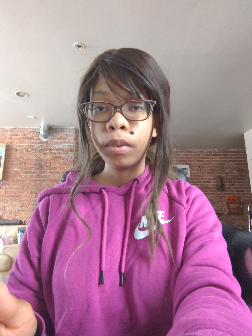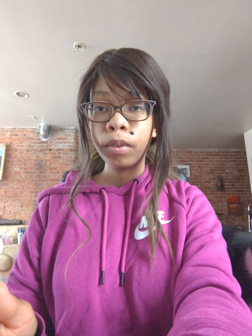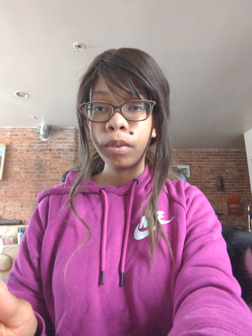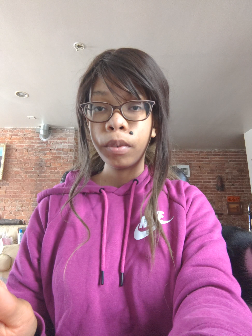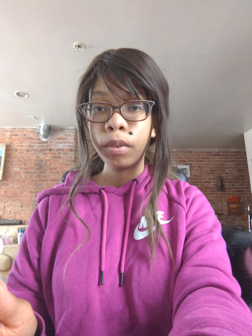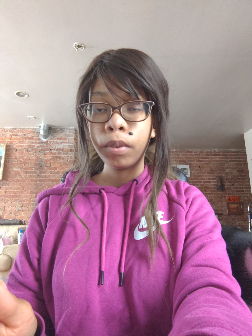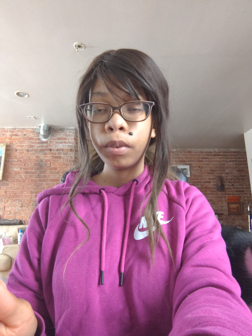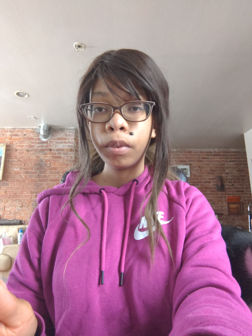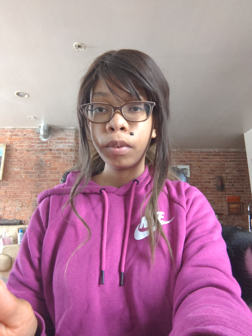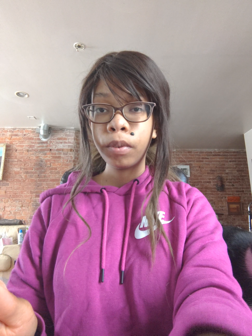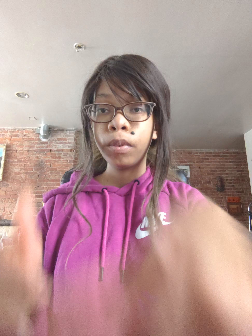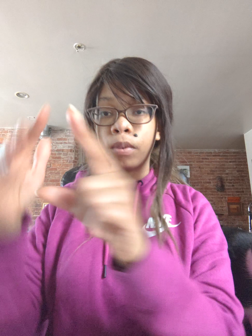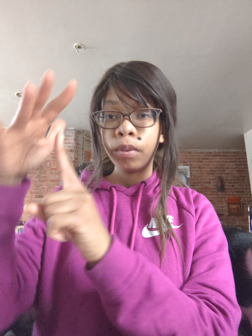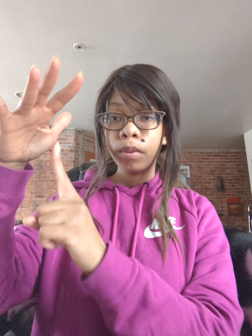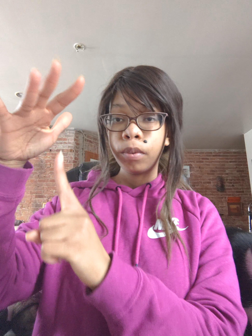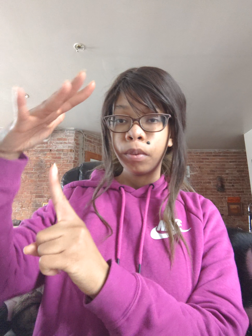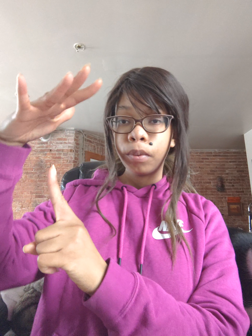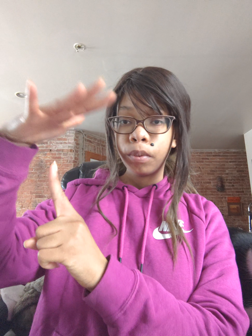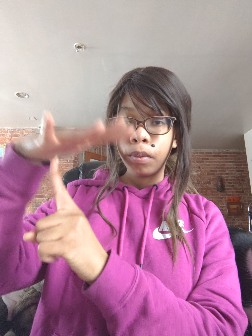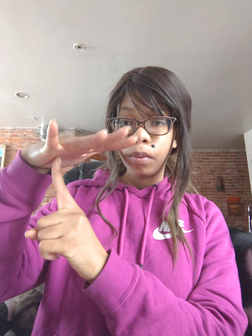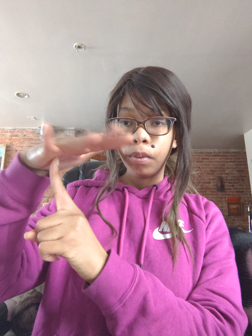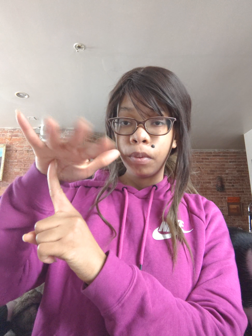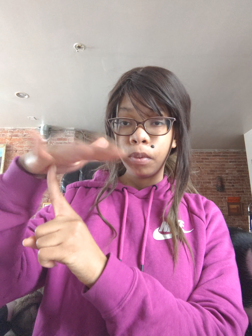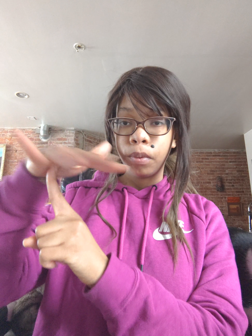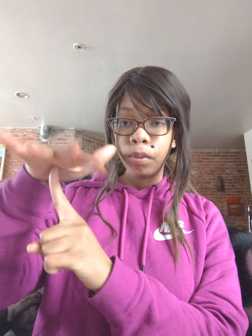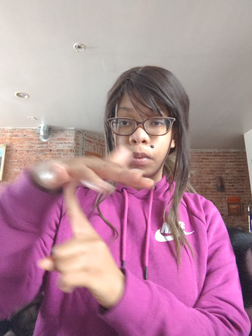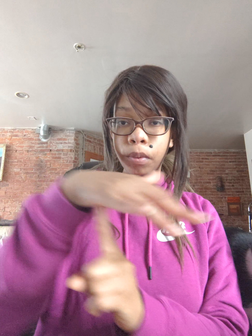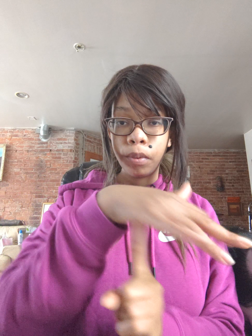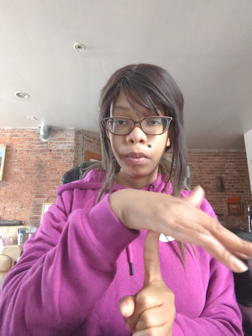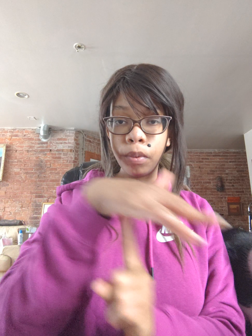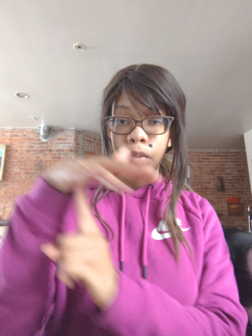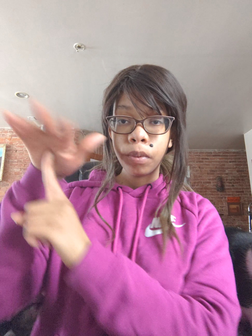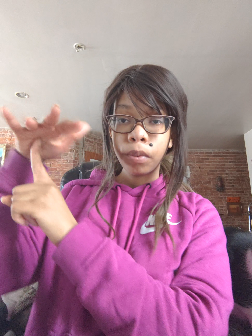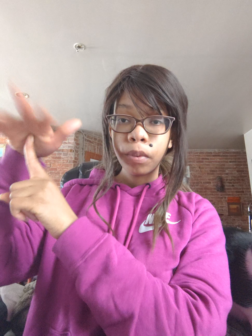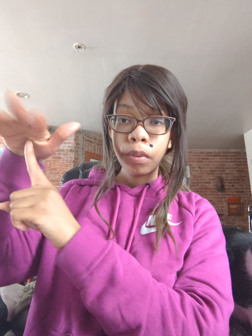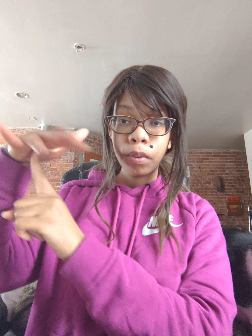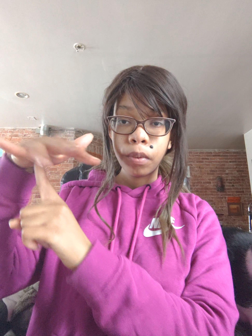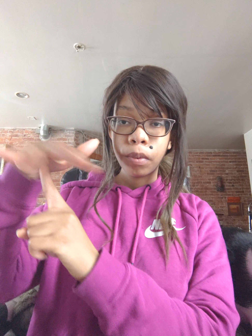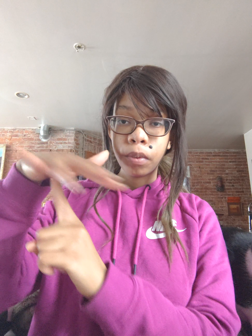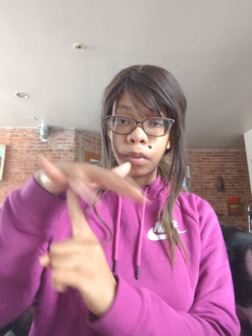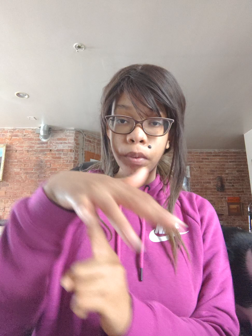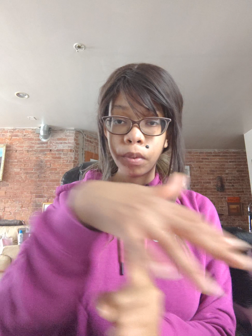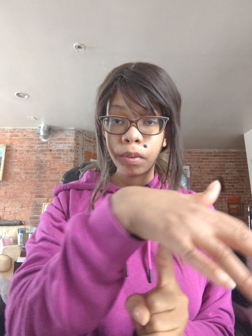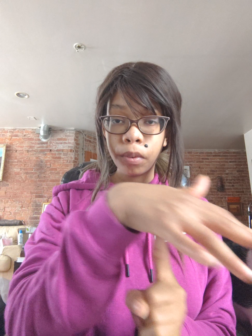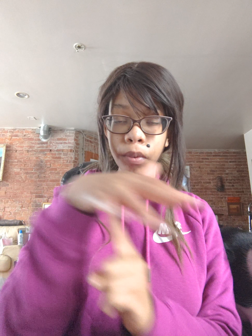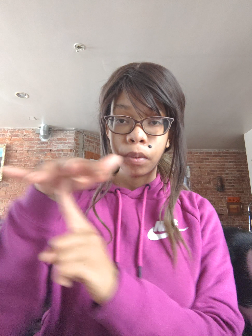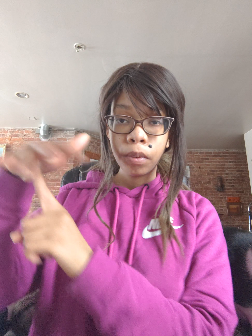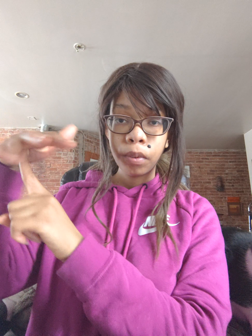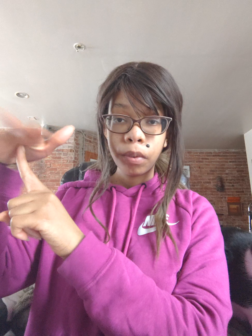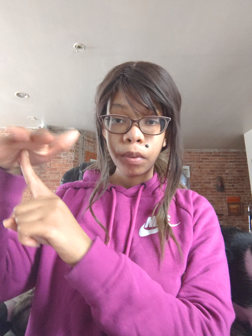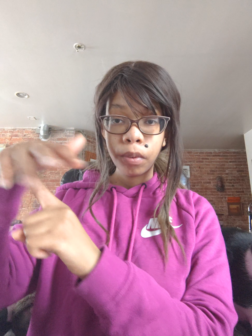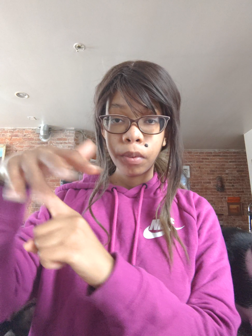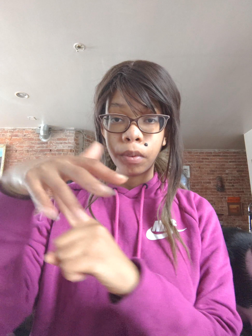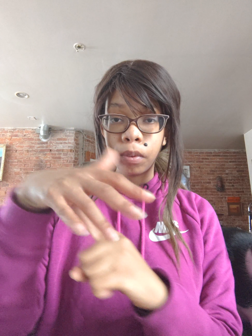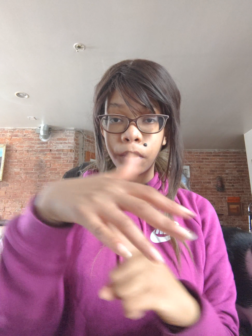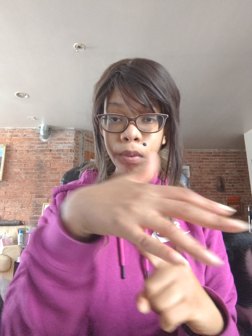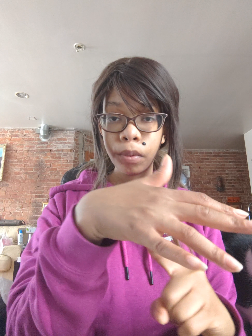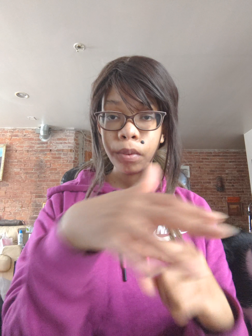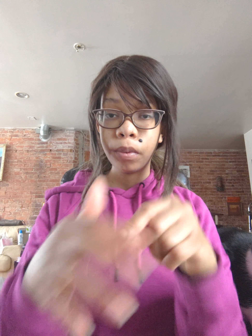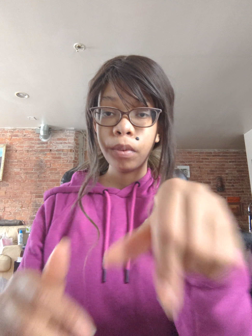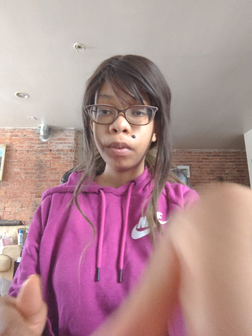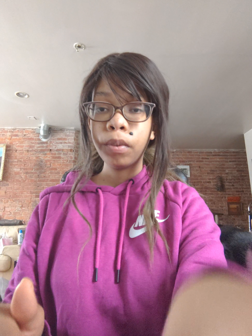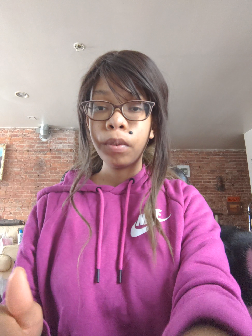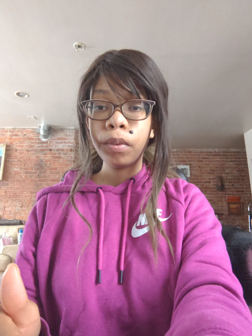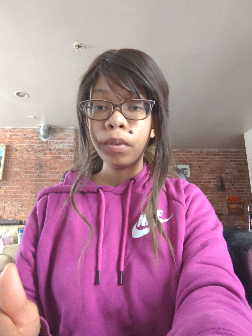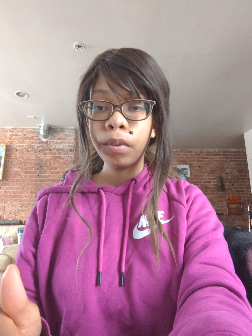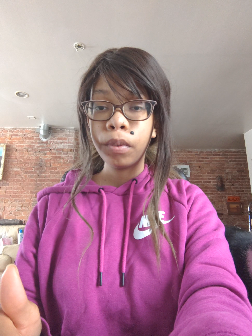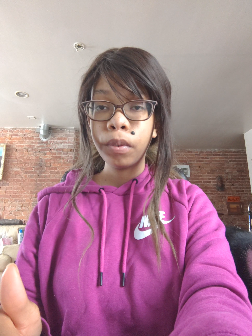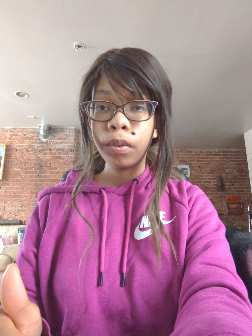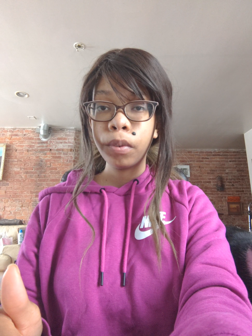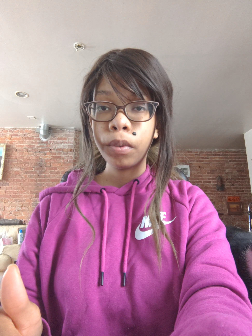helicopter